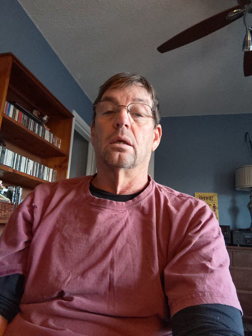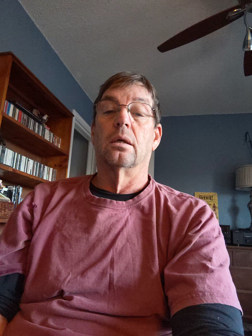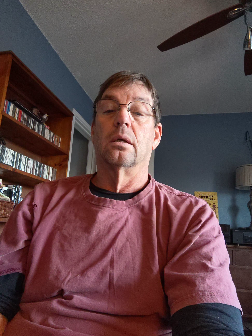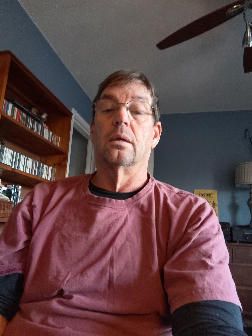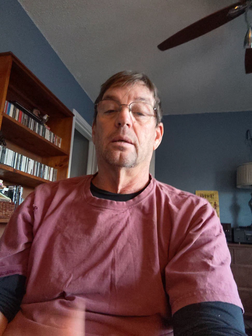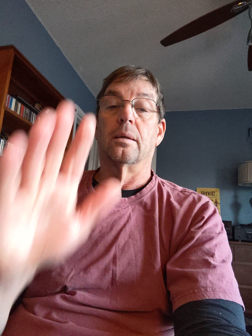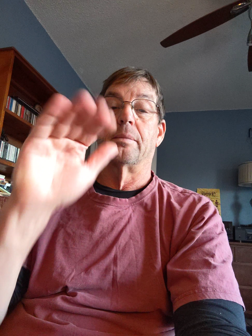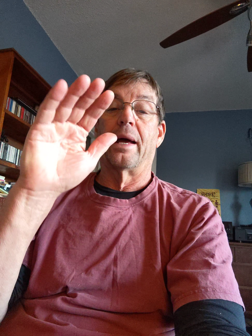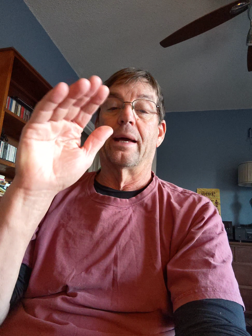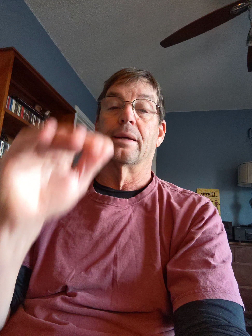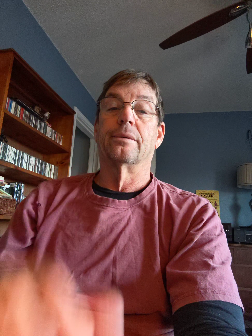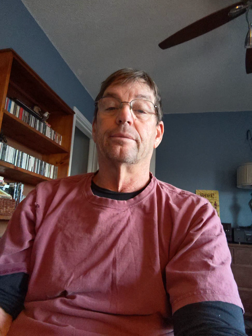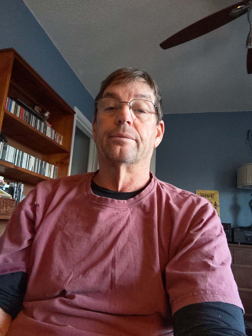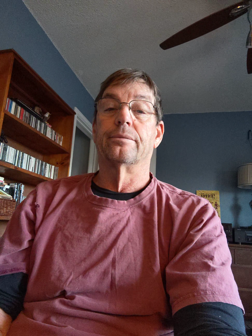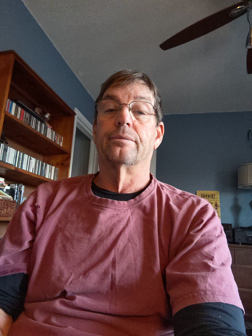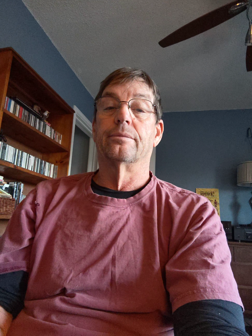bye